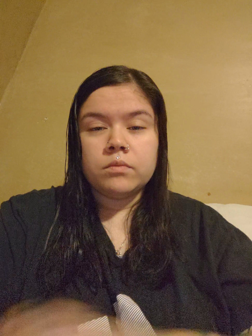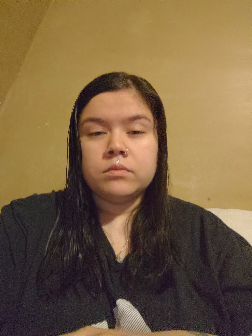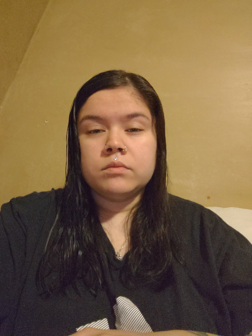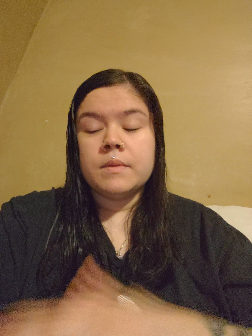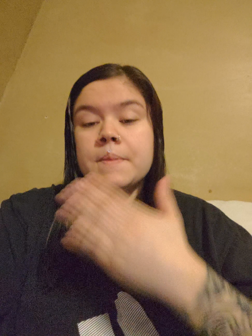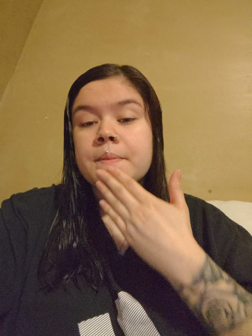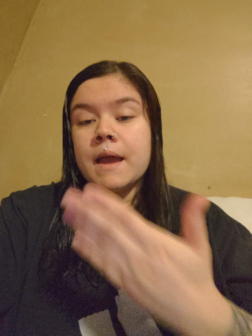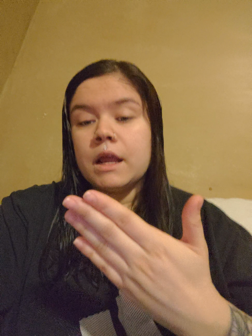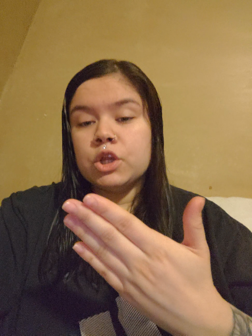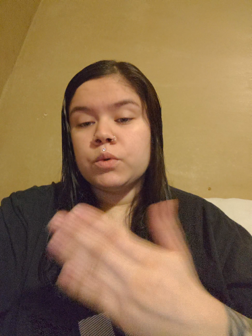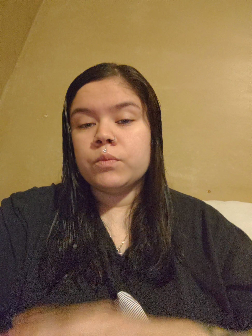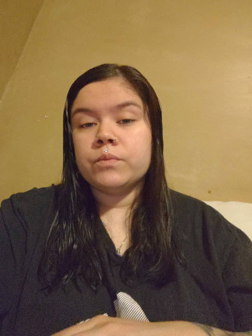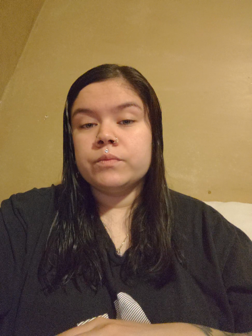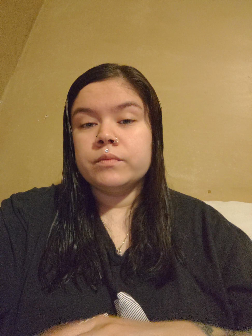thank you